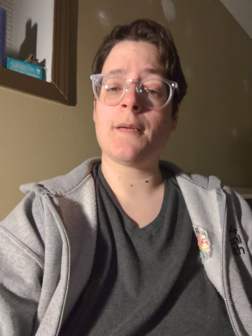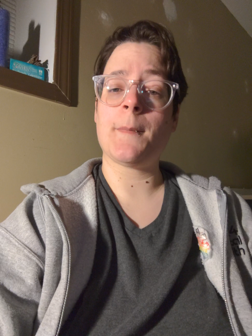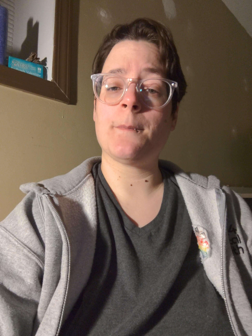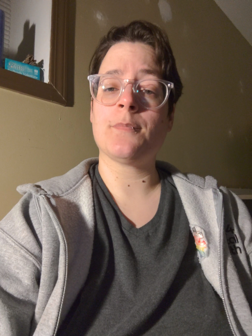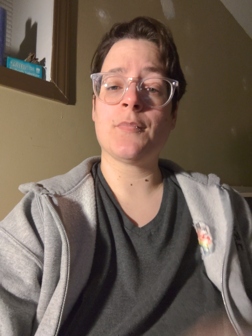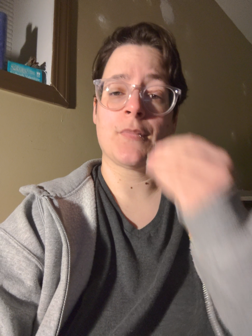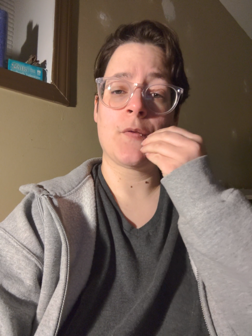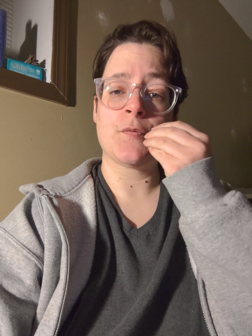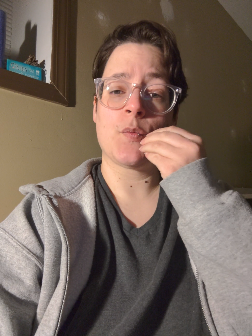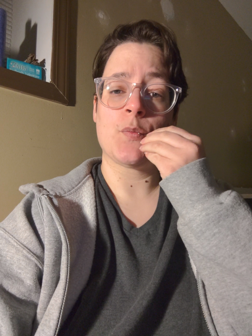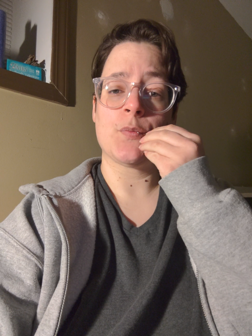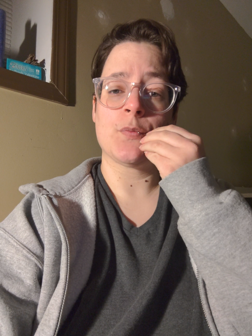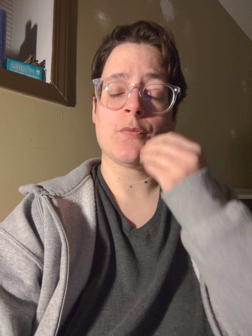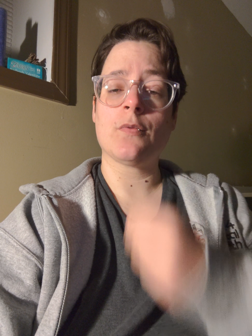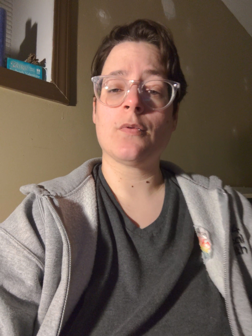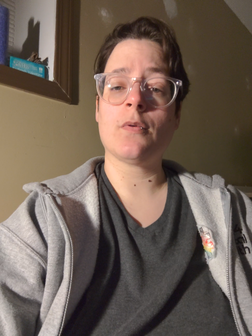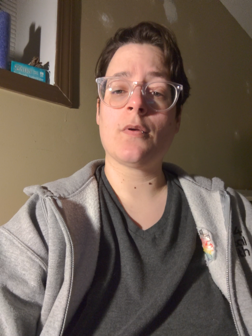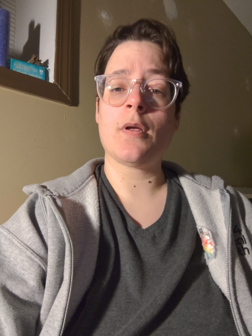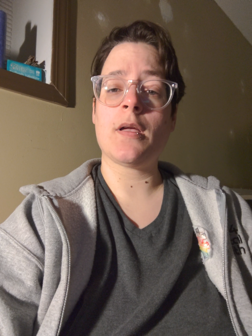food